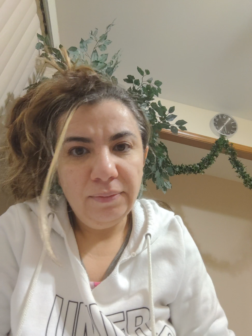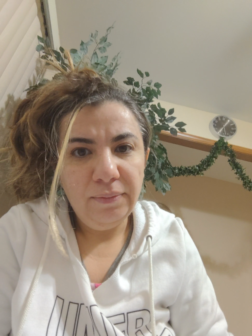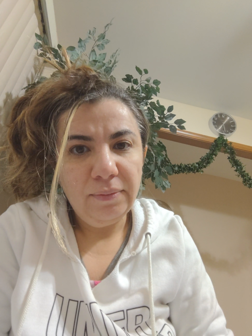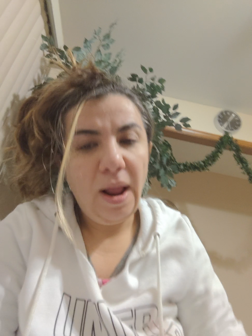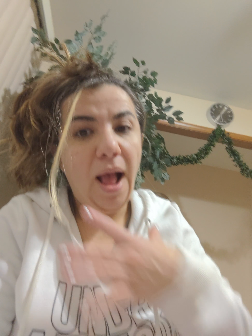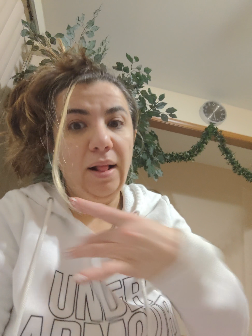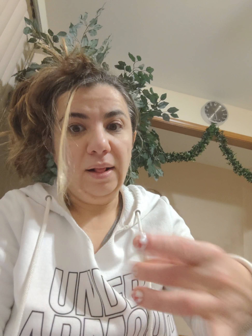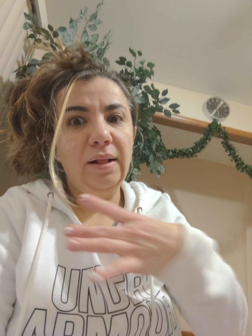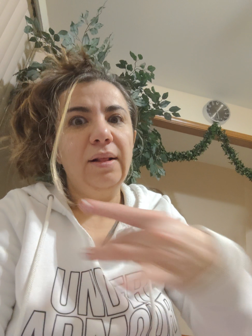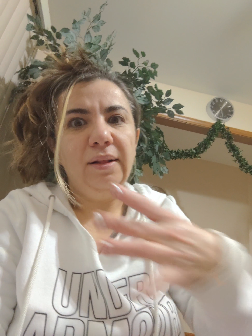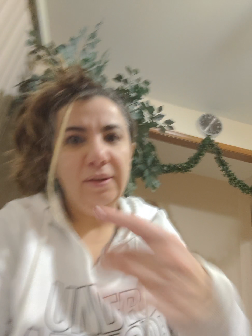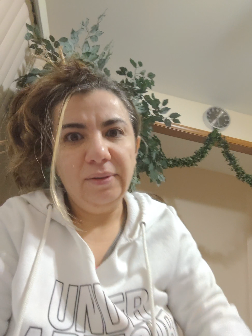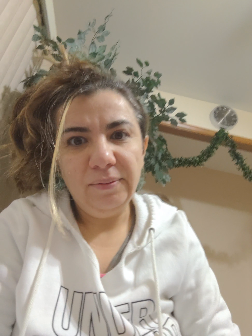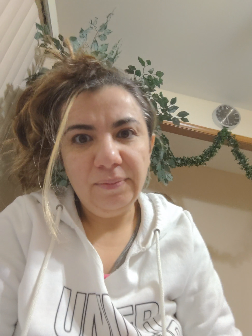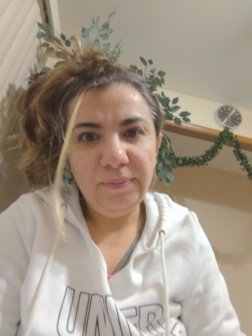like